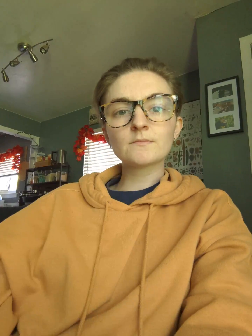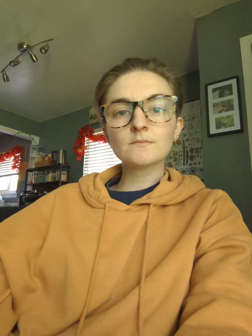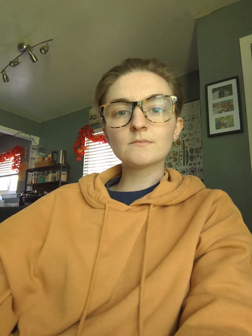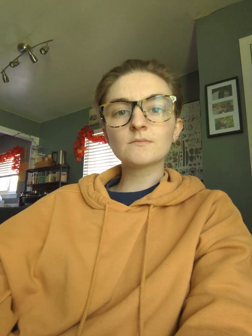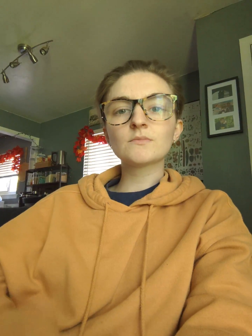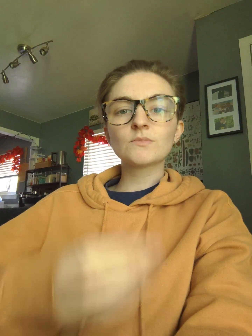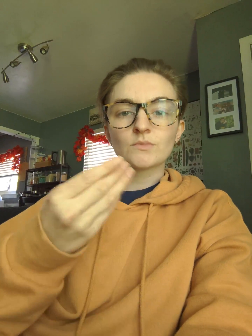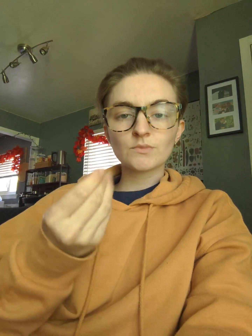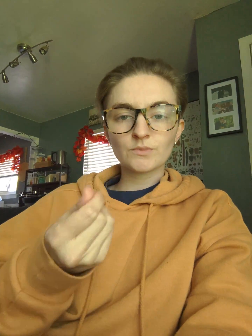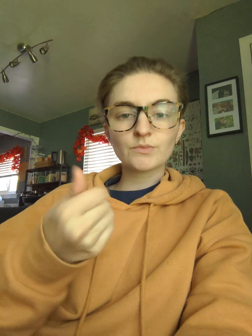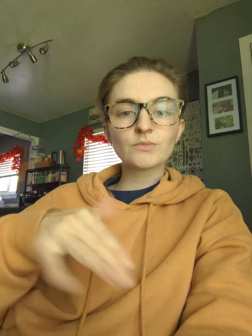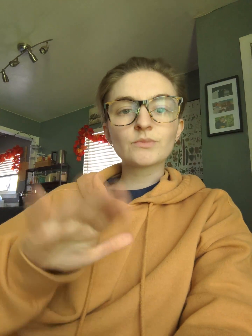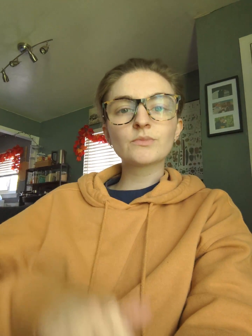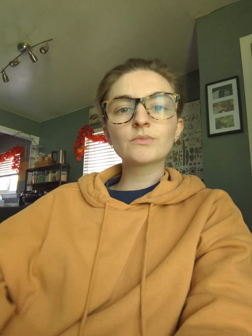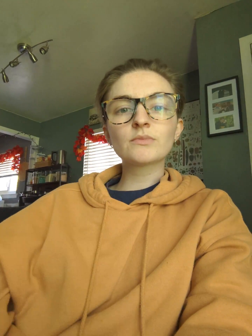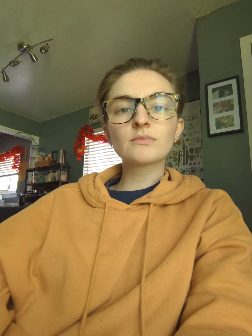garden